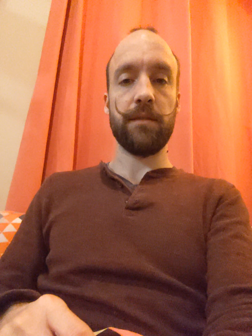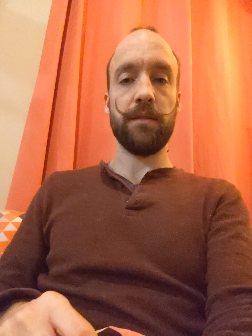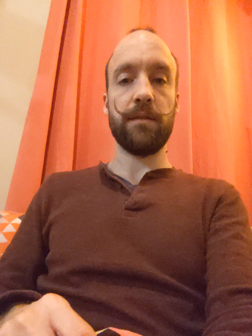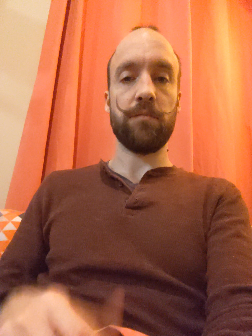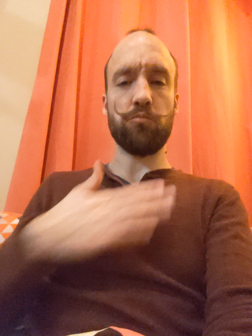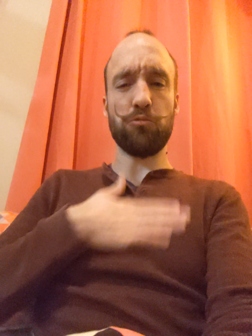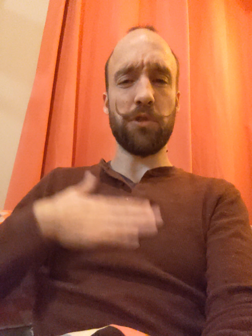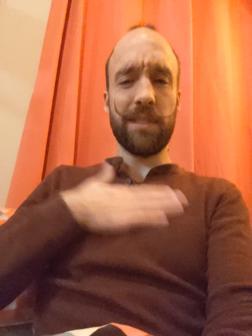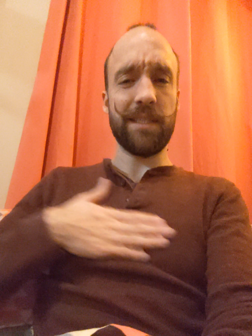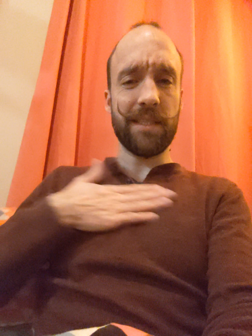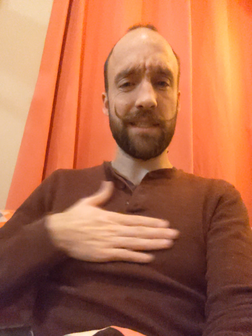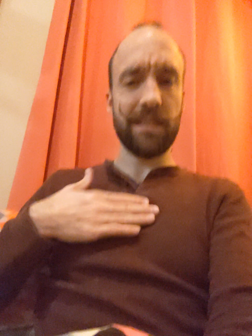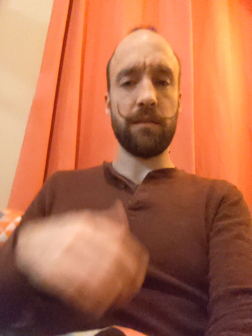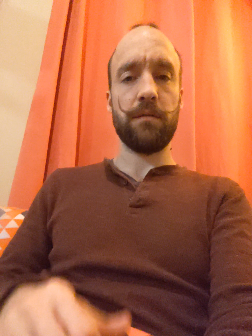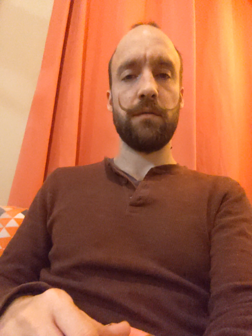please